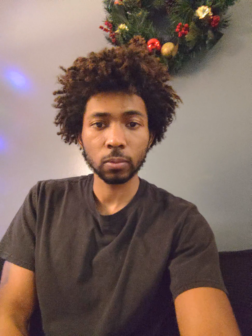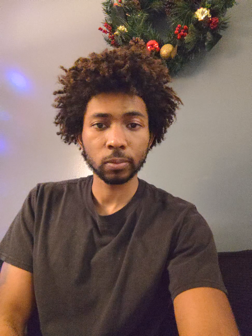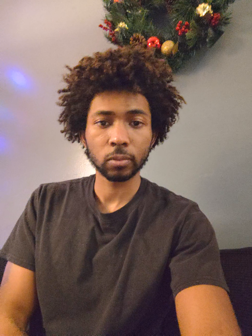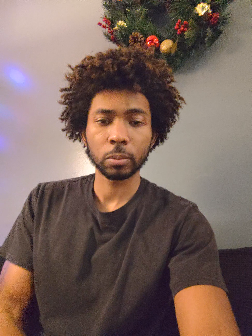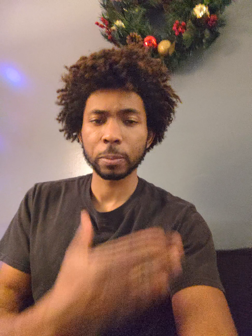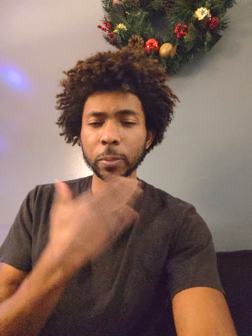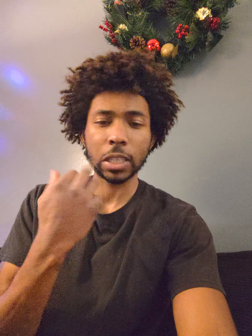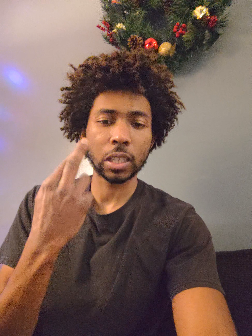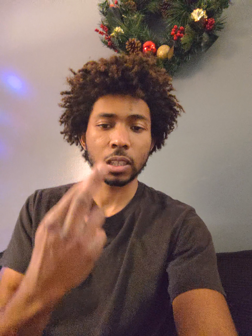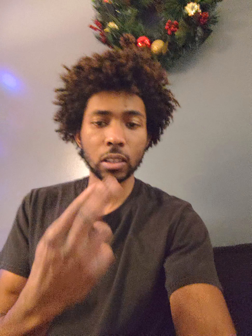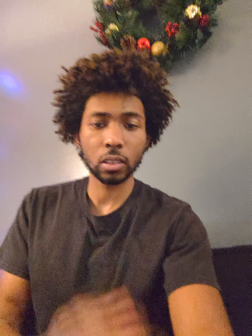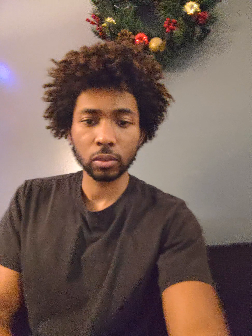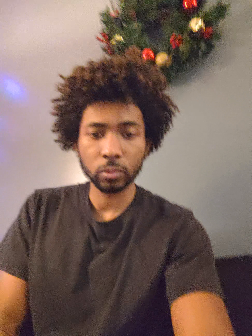beside